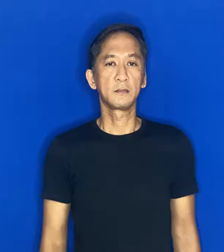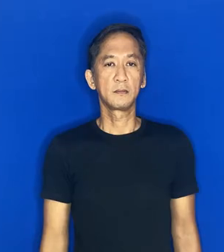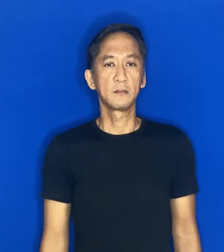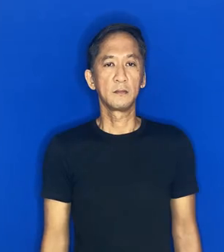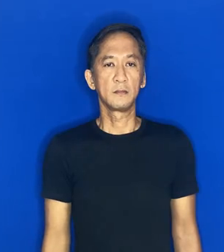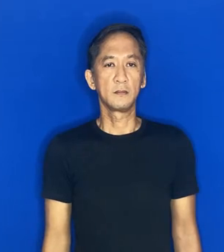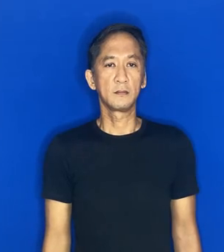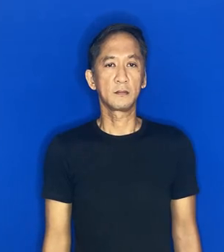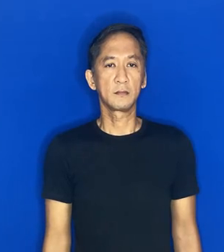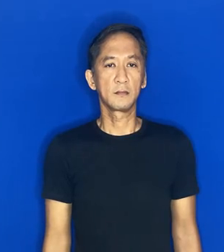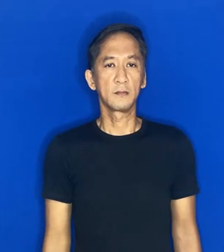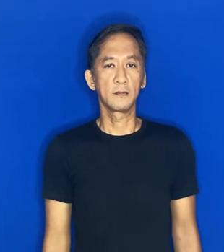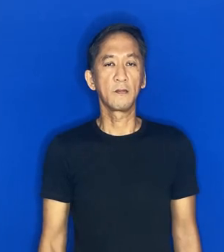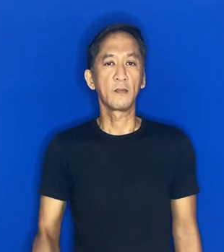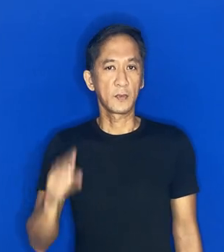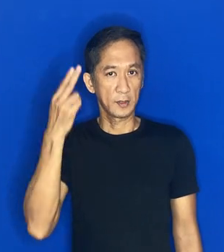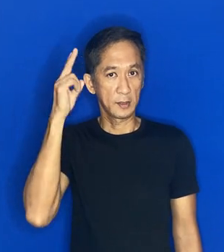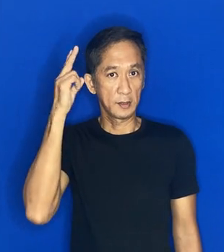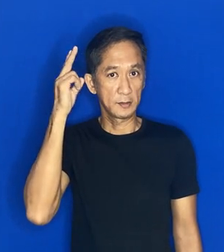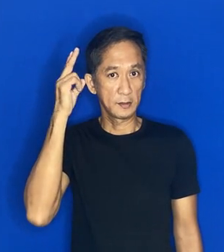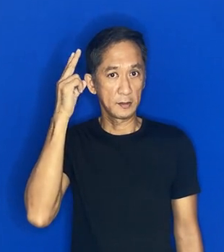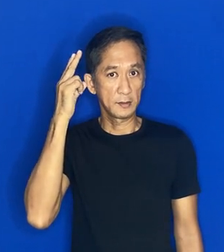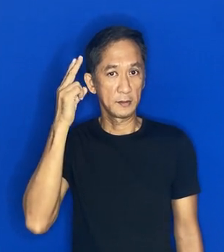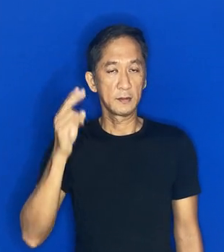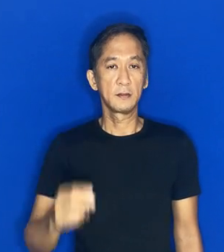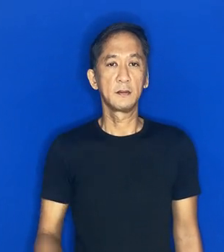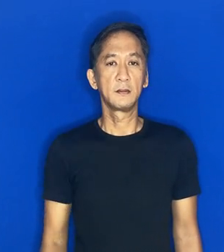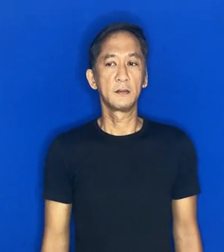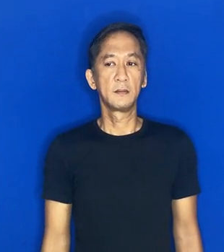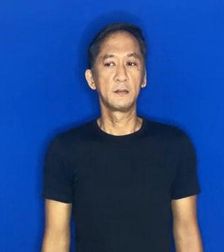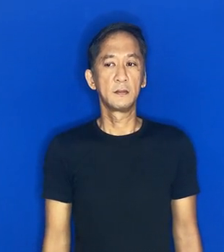uncle